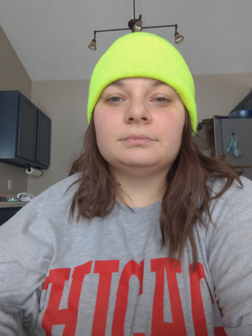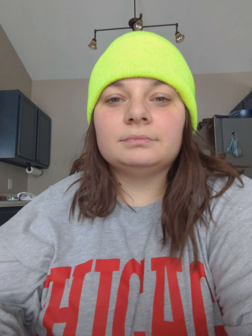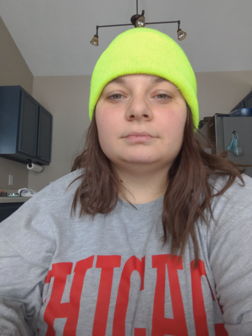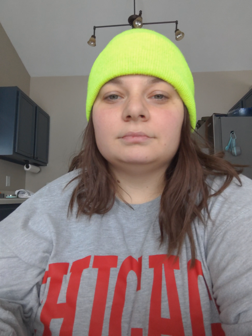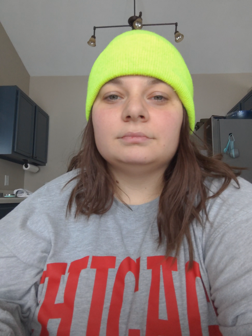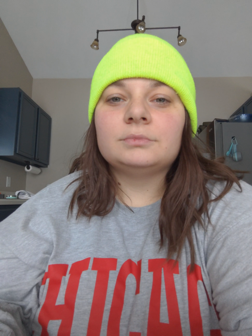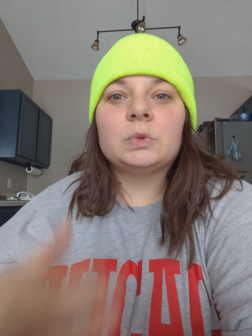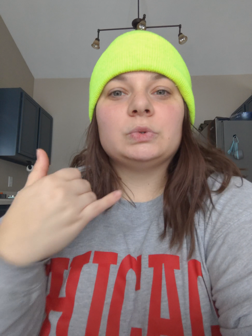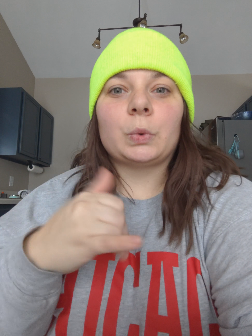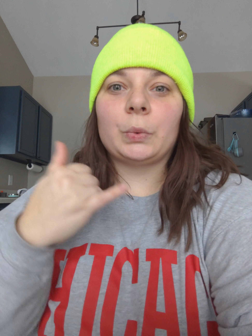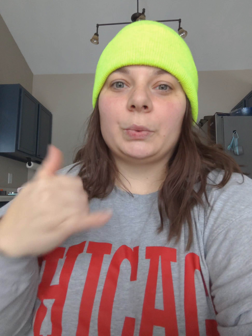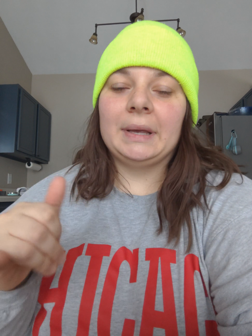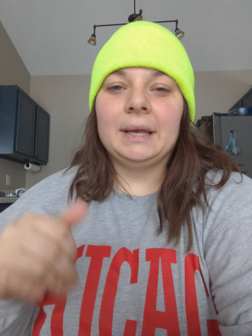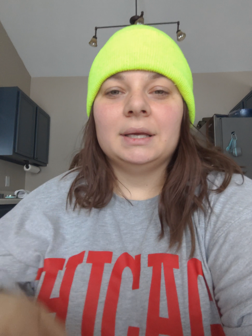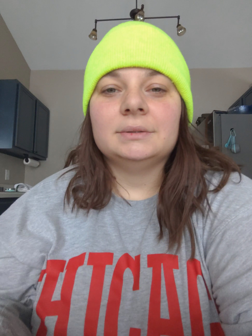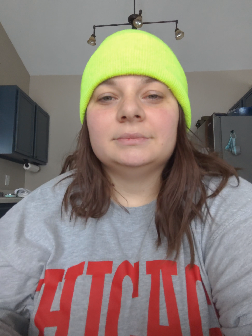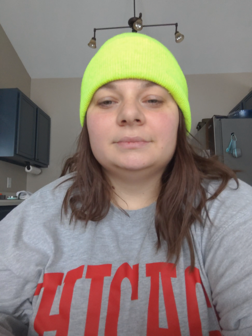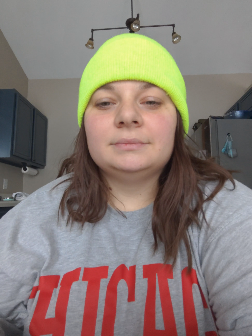toy